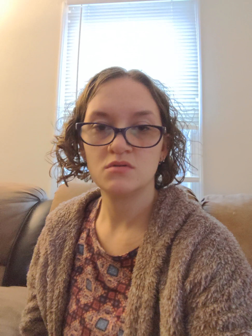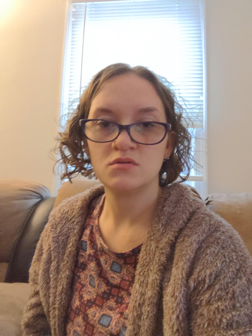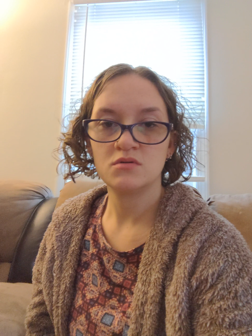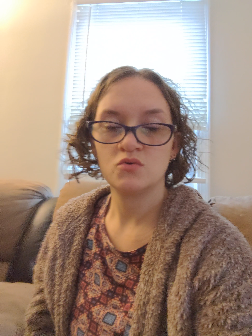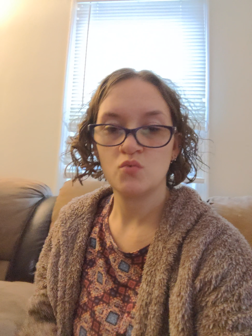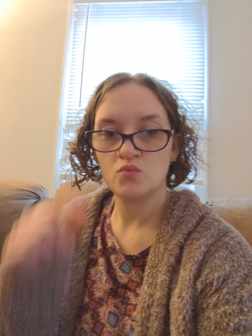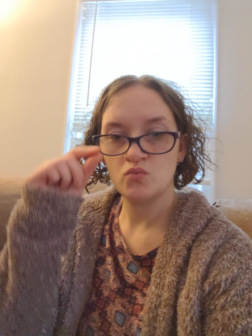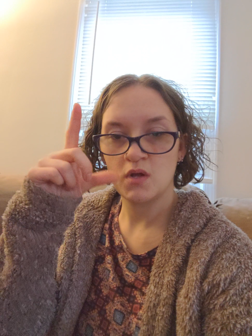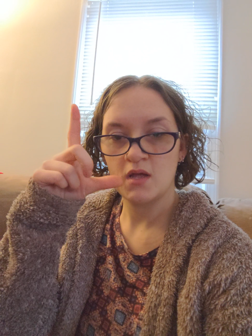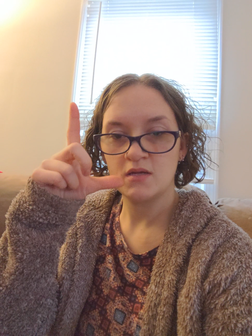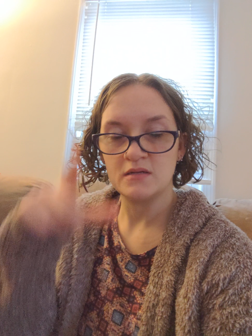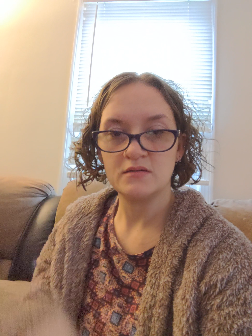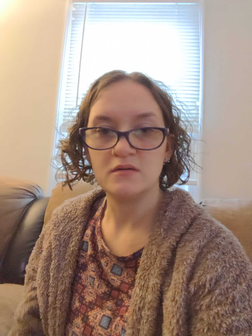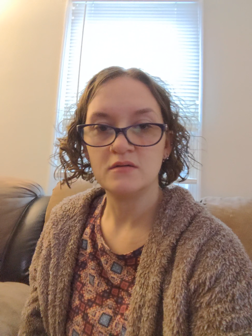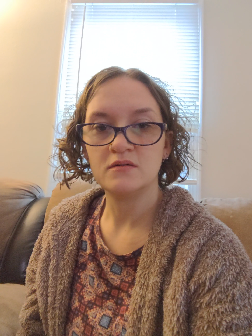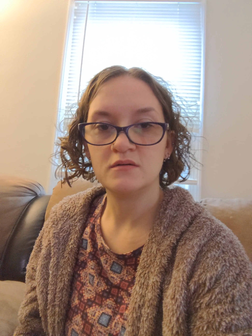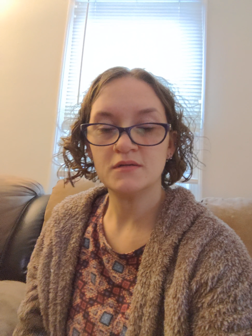wake